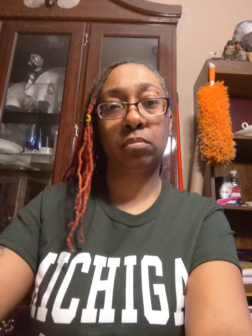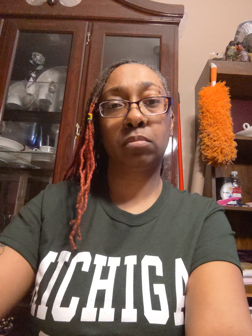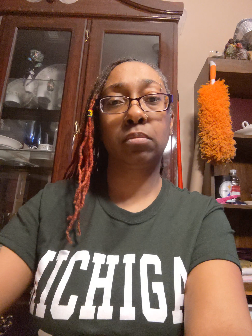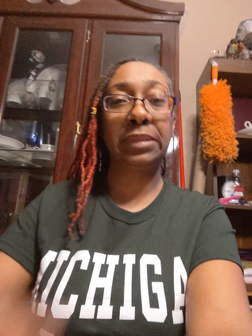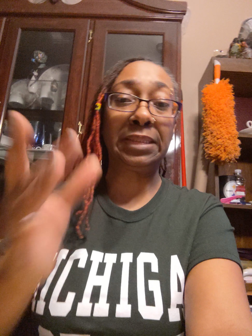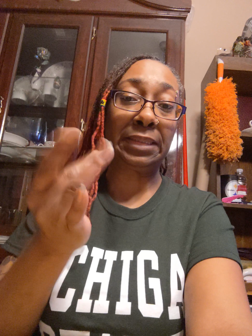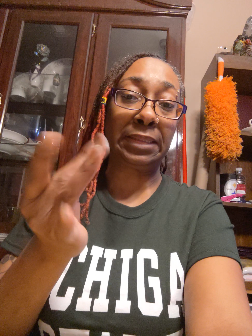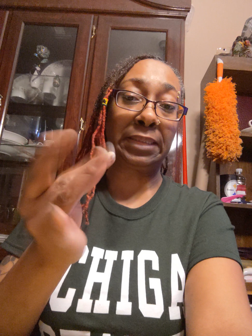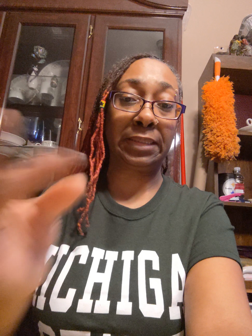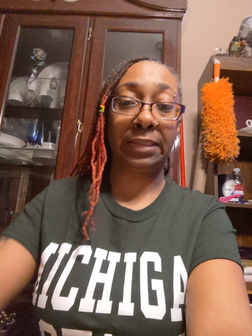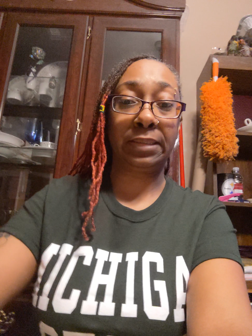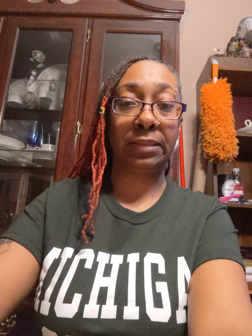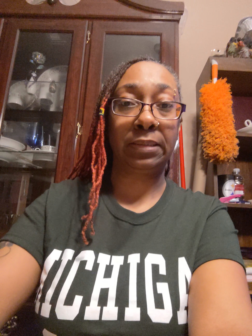sticky